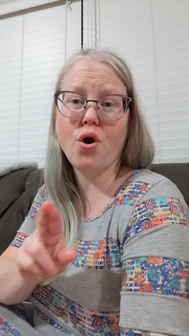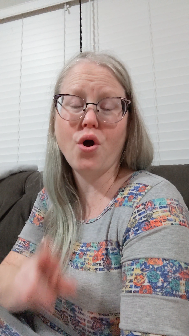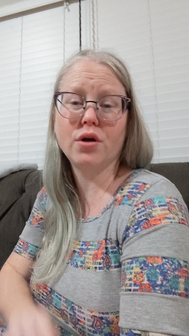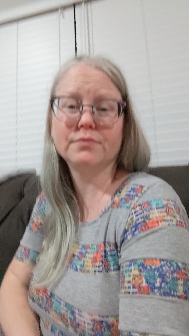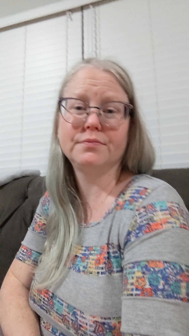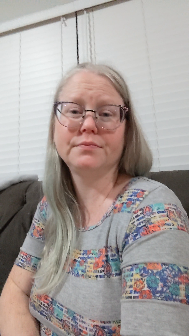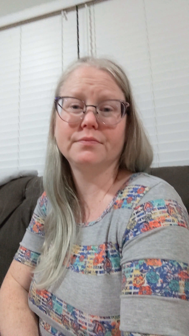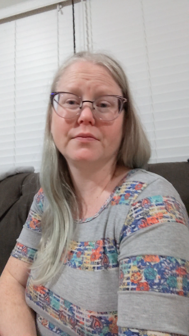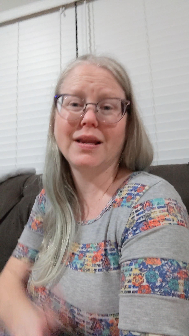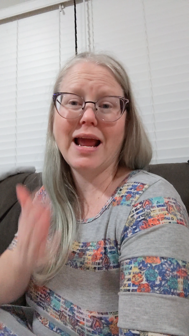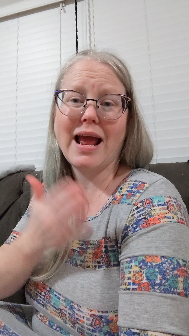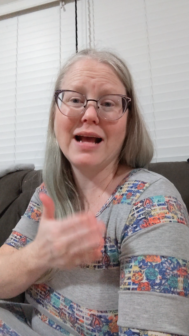hand